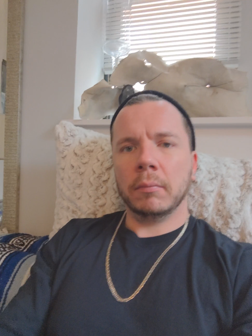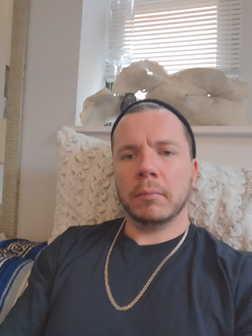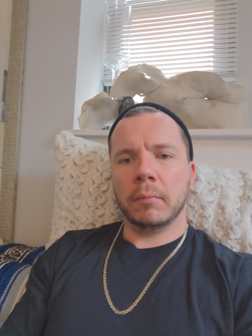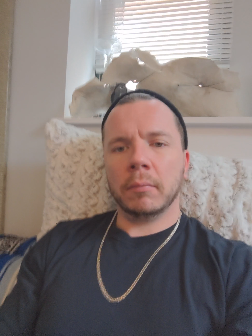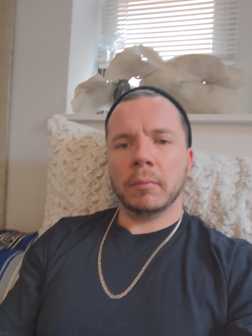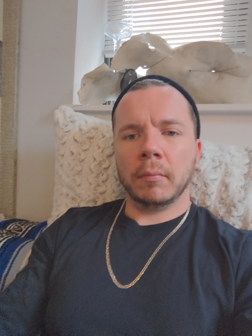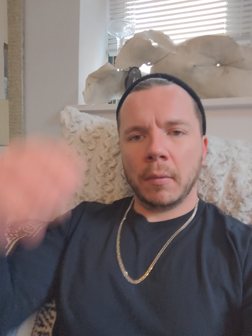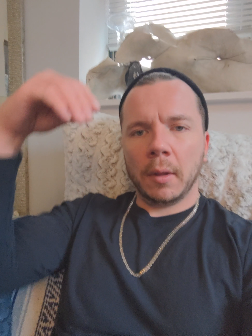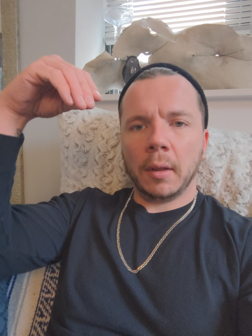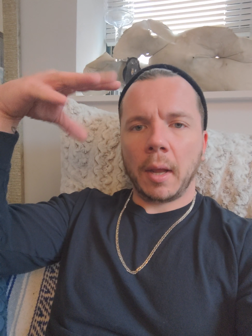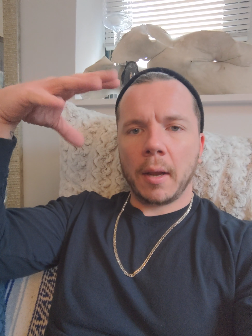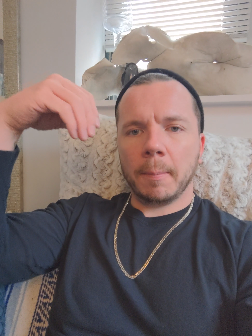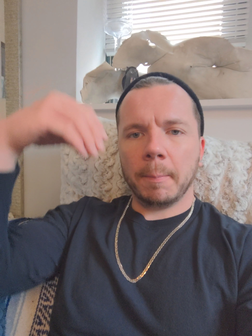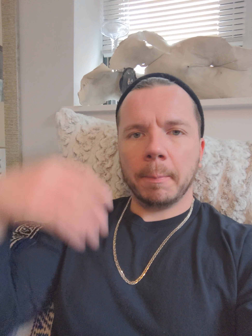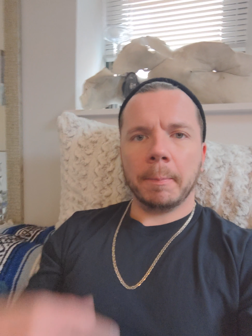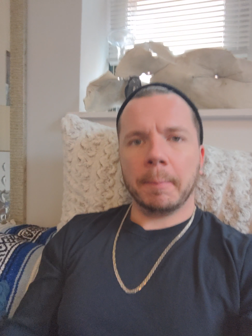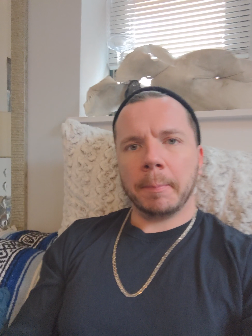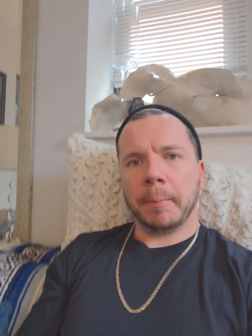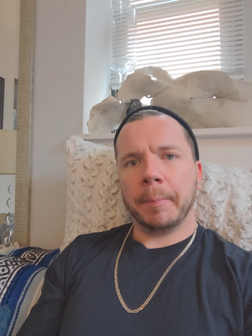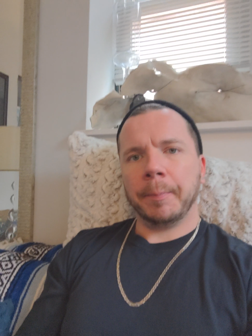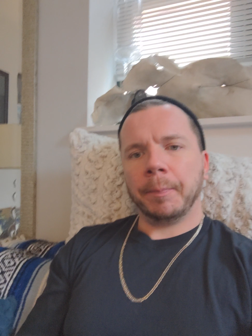lamp